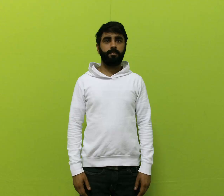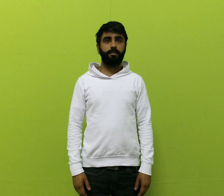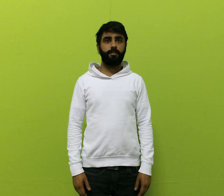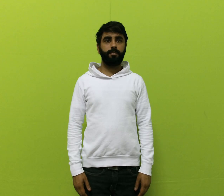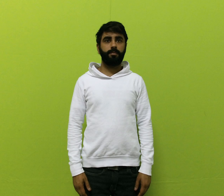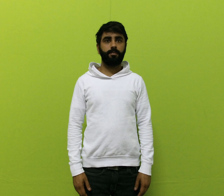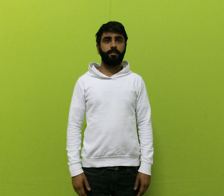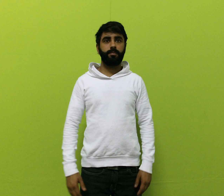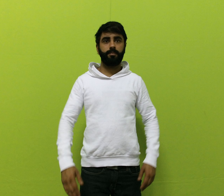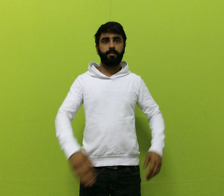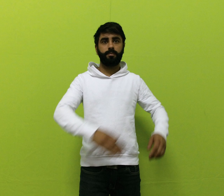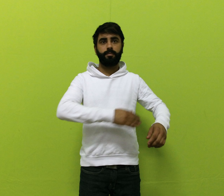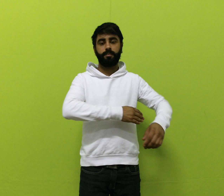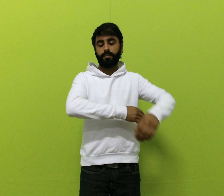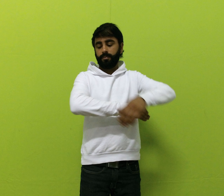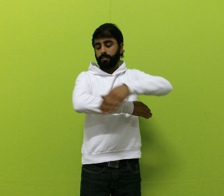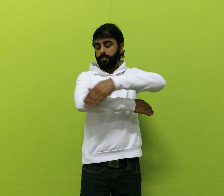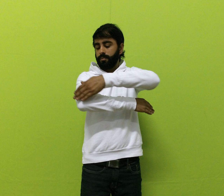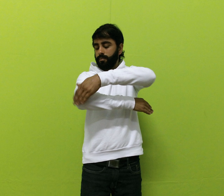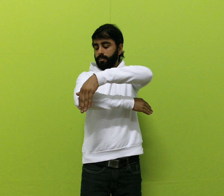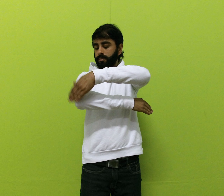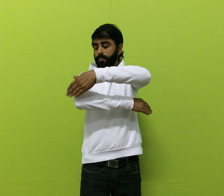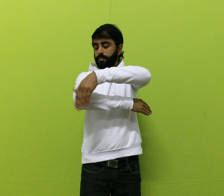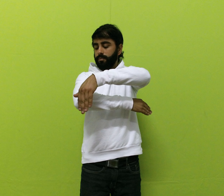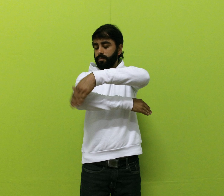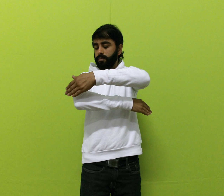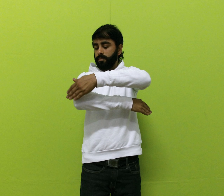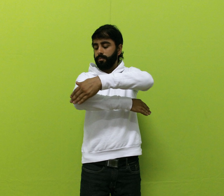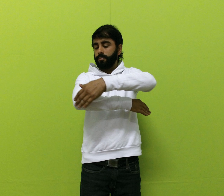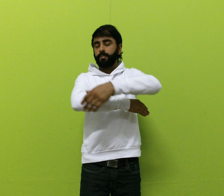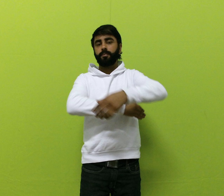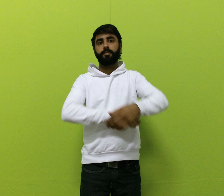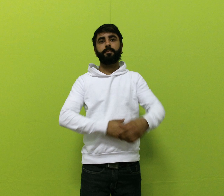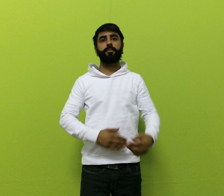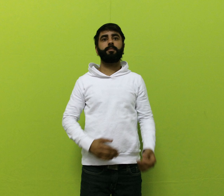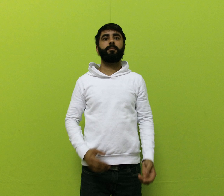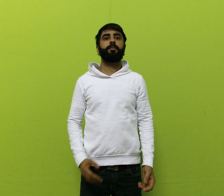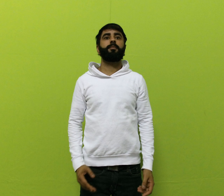esquina